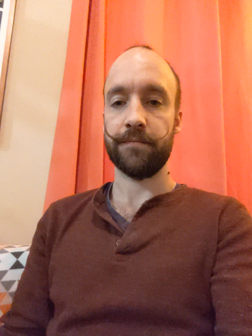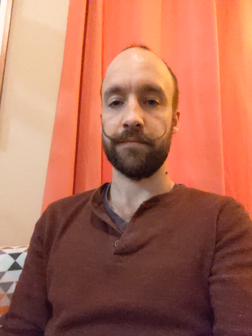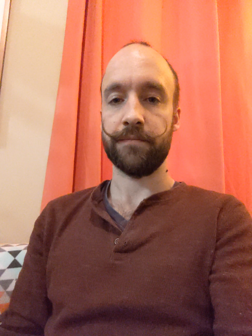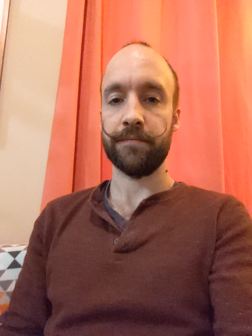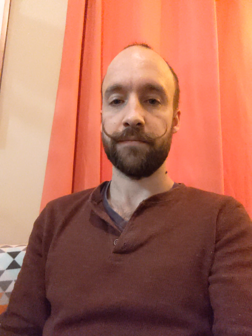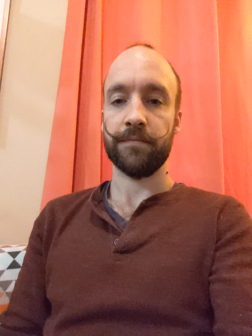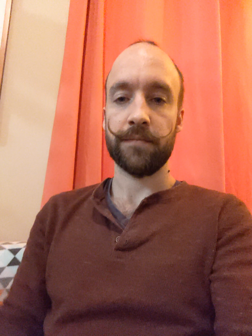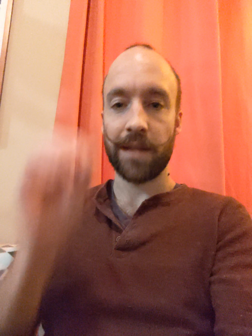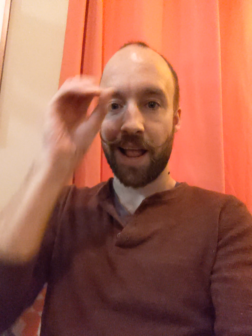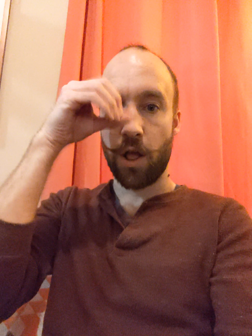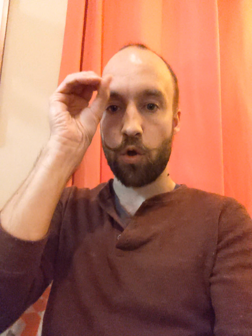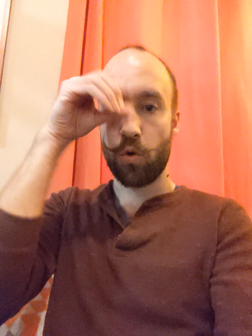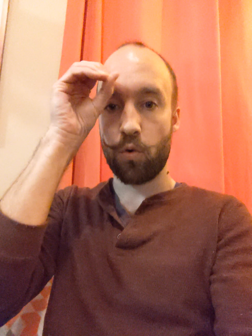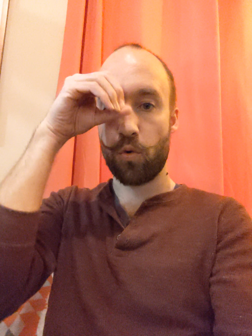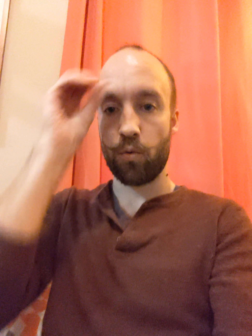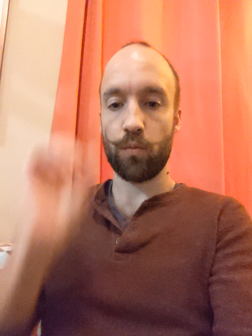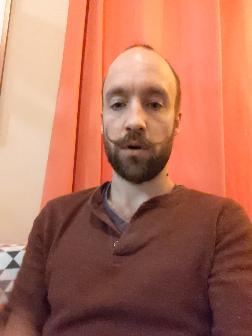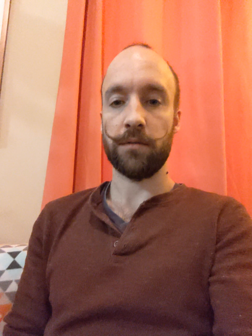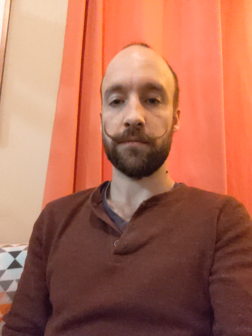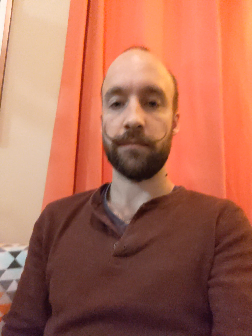owl